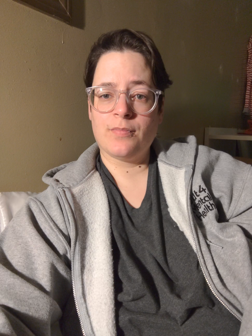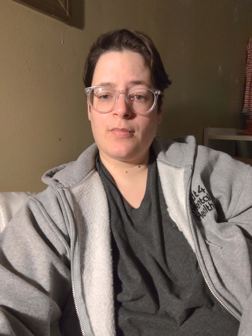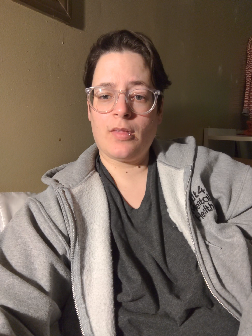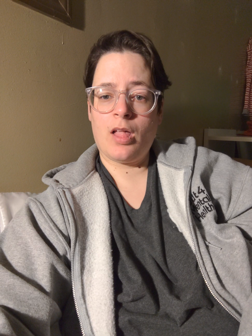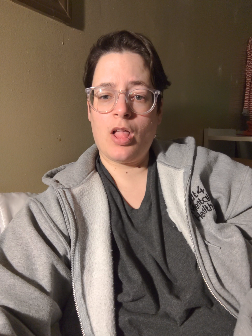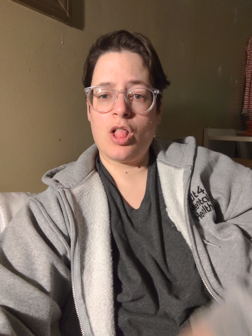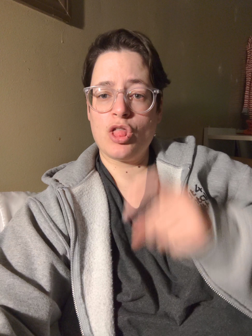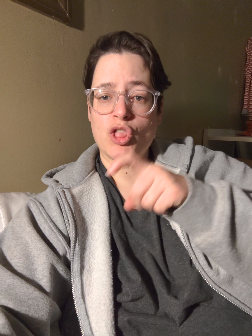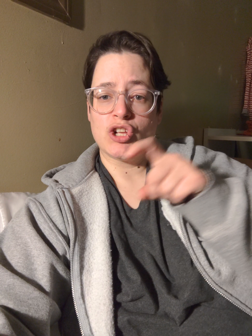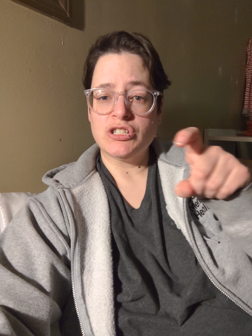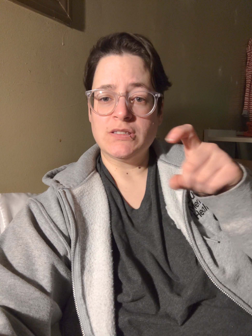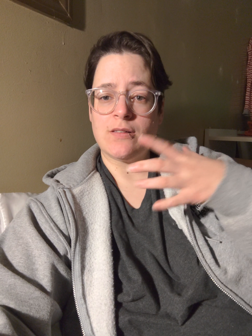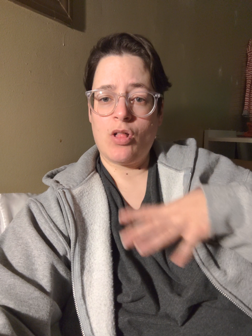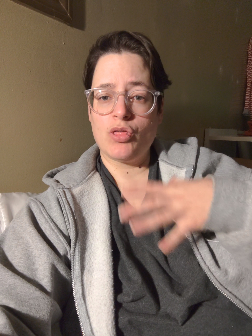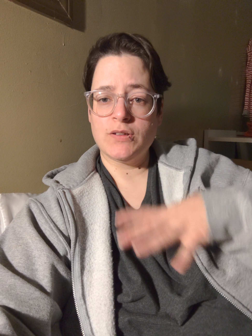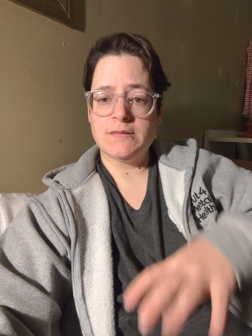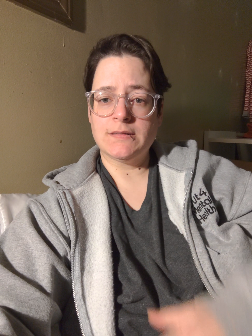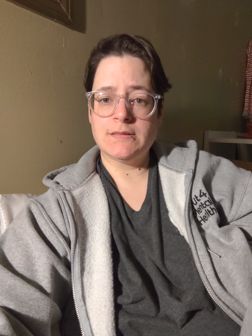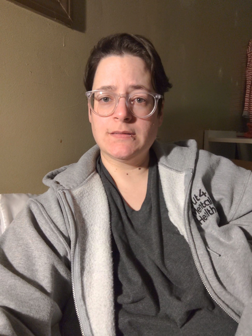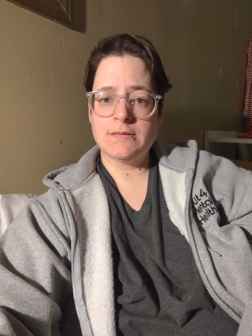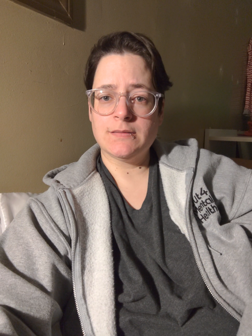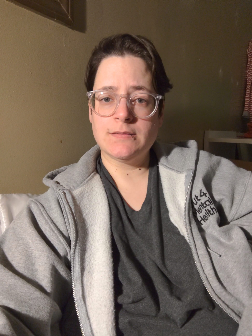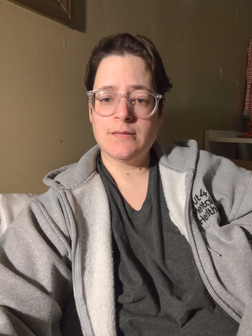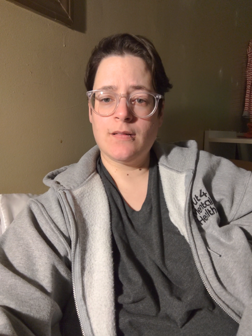closet